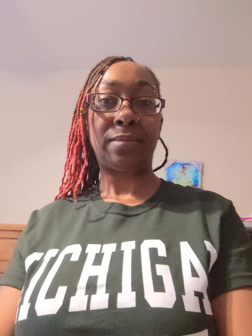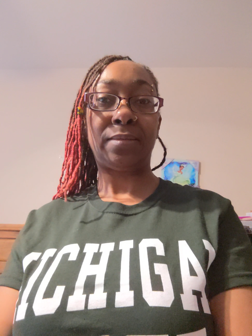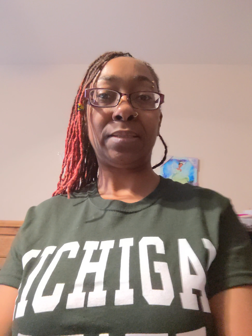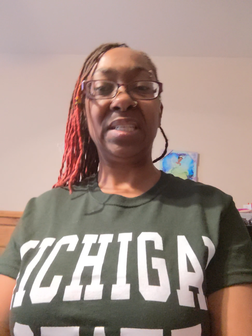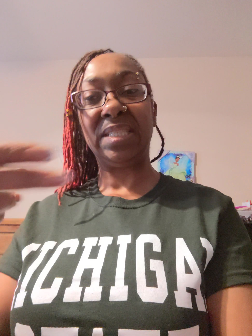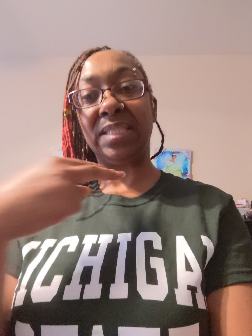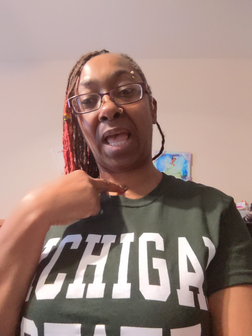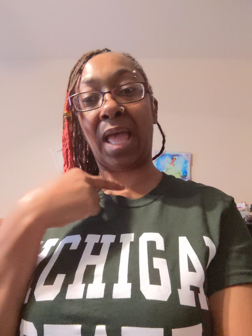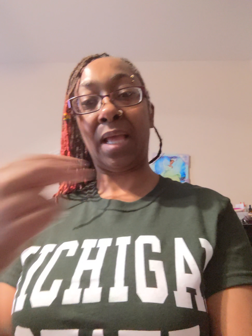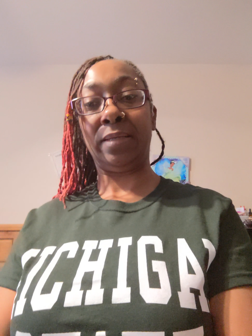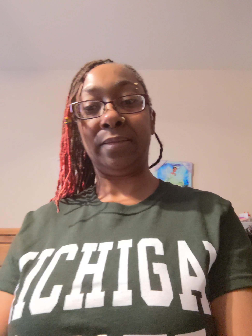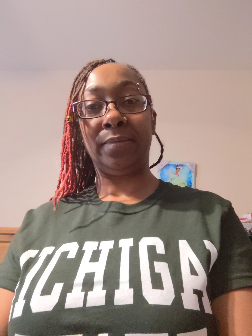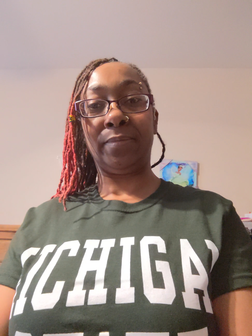stuck